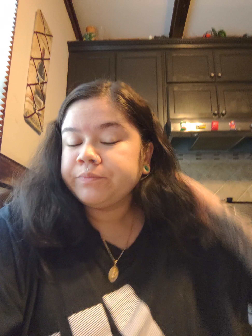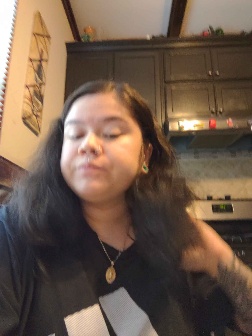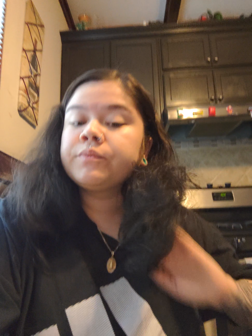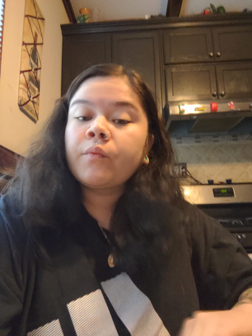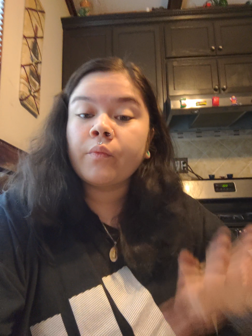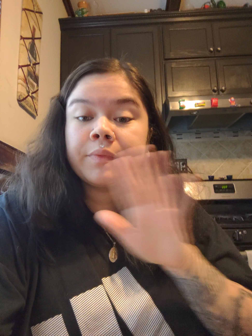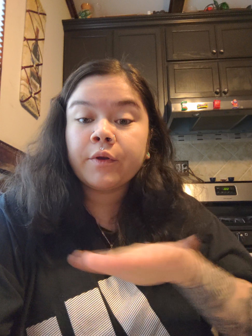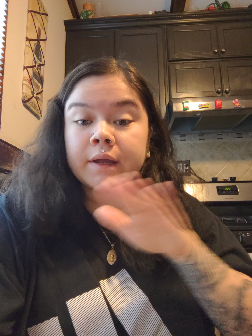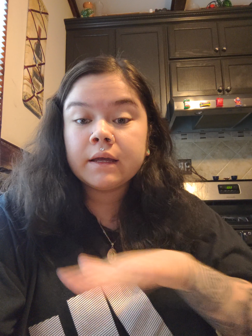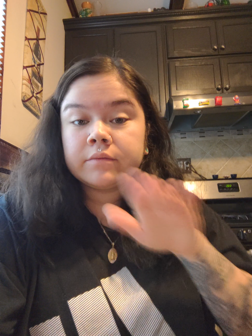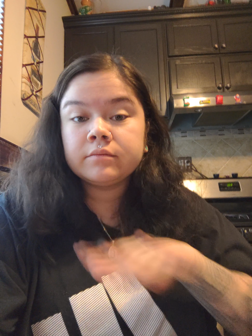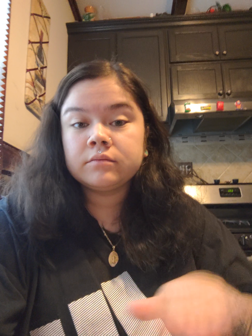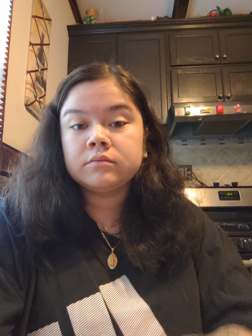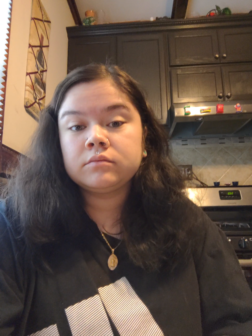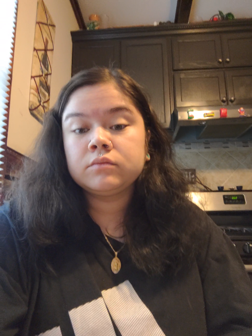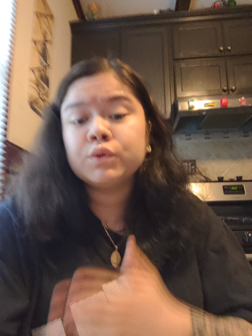clean